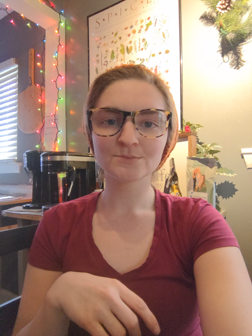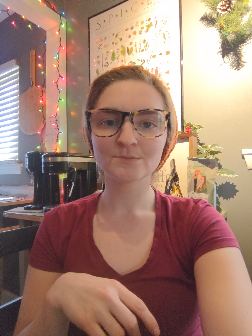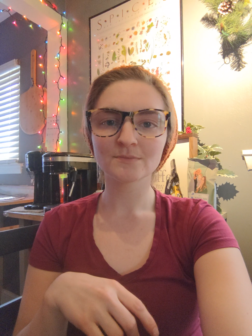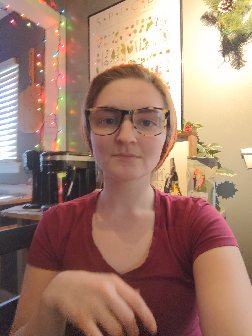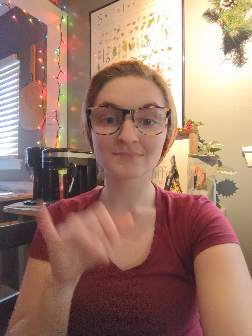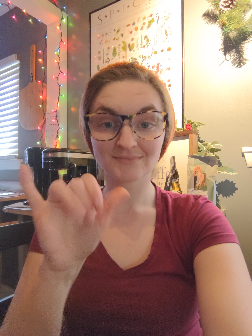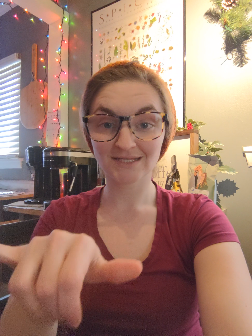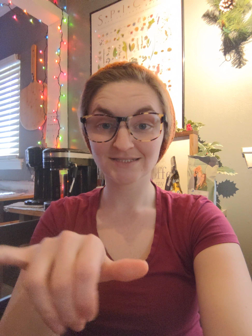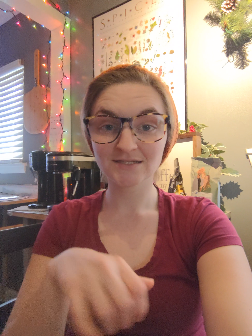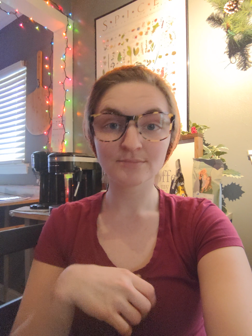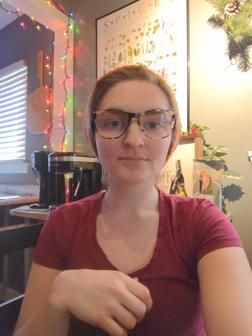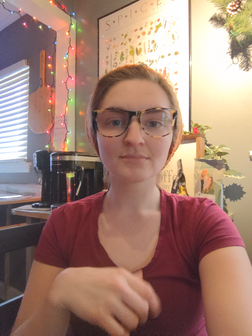that